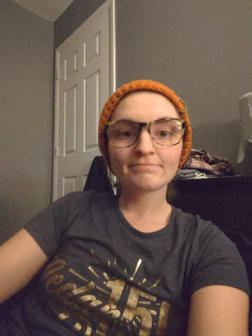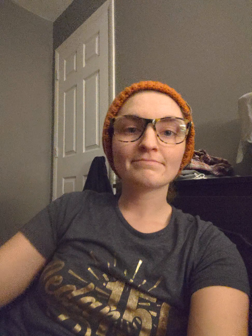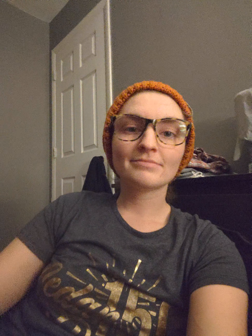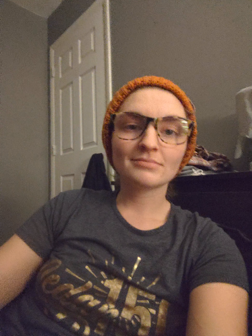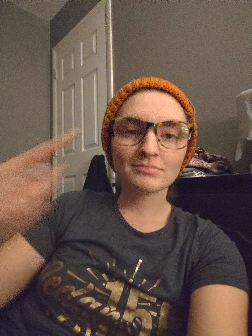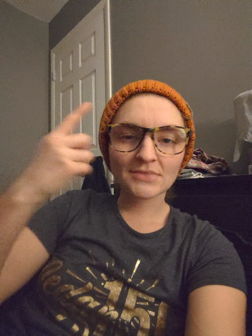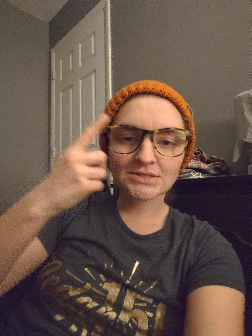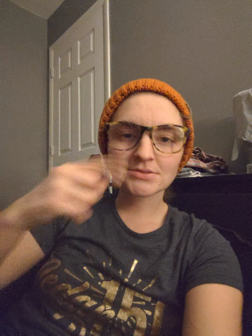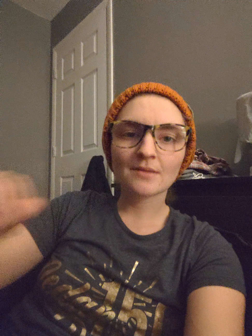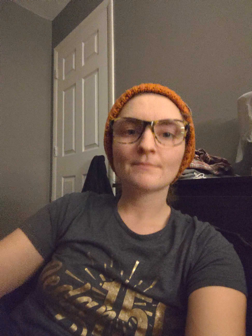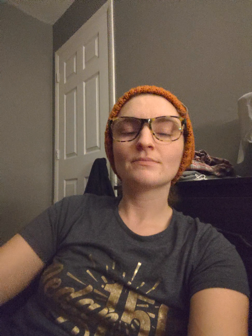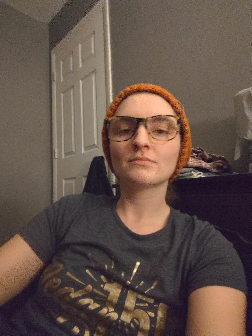think